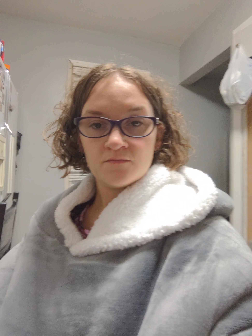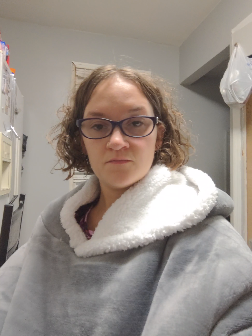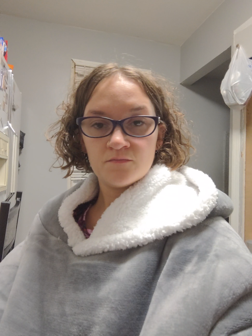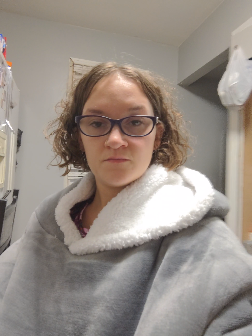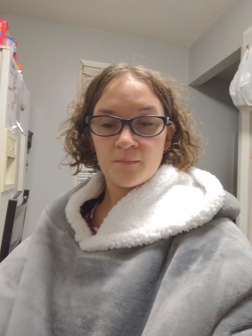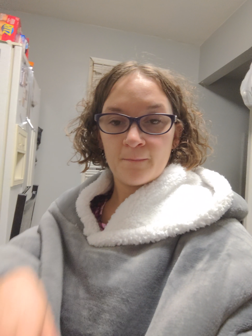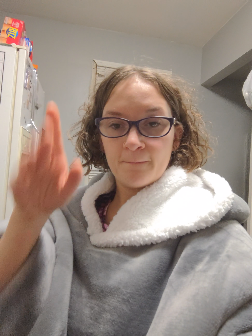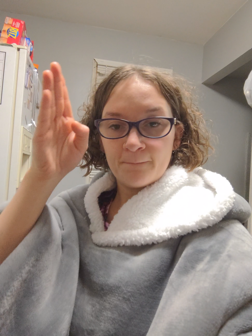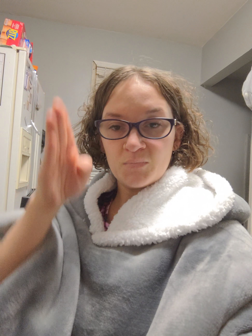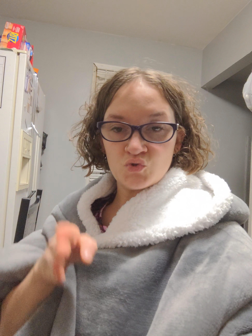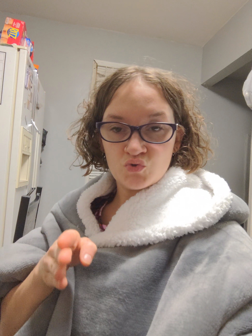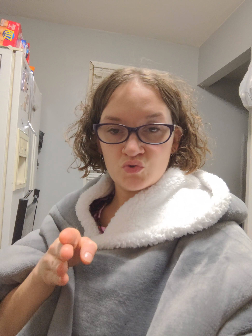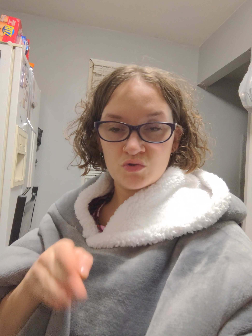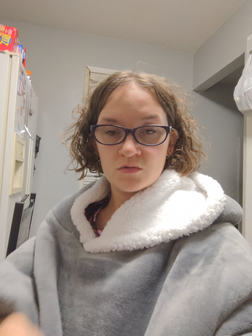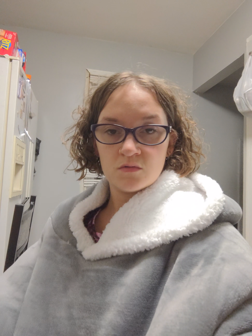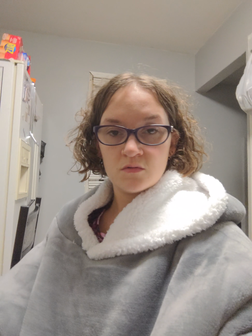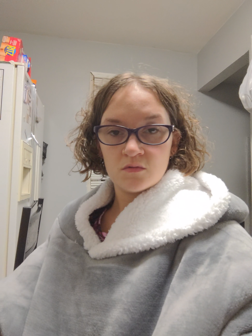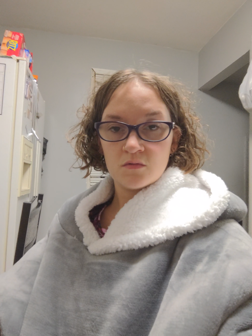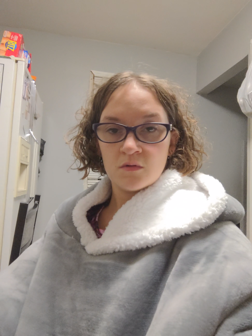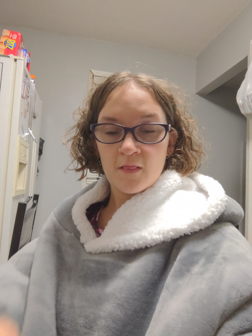person